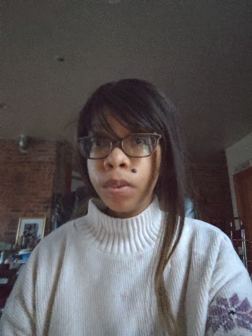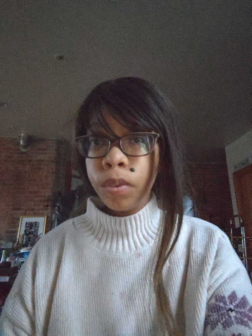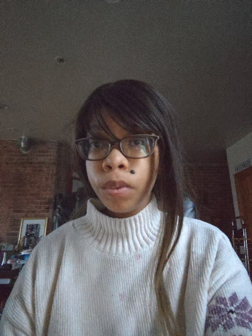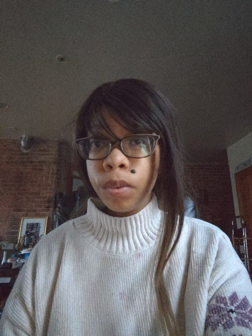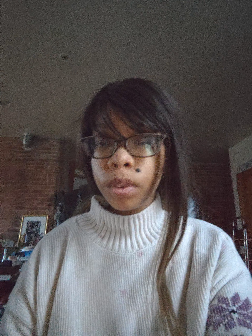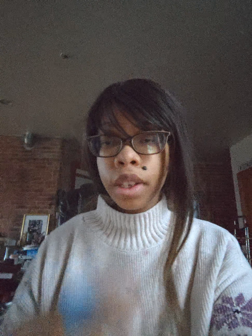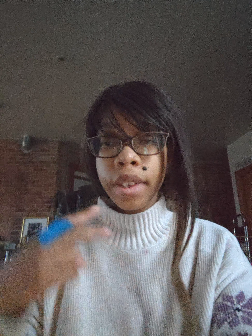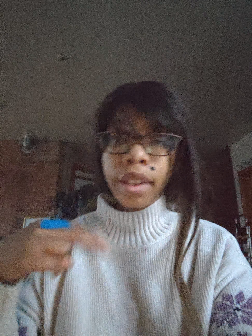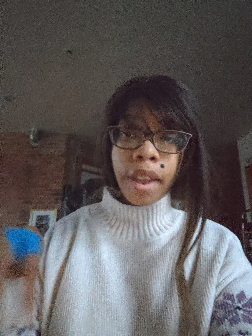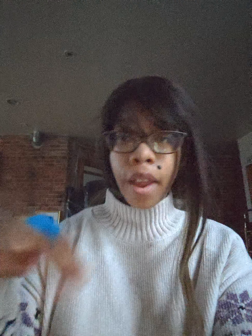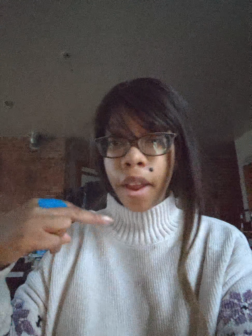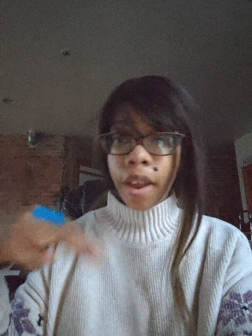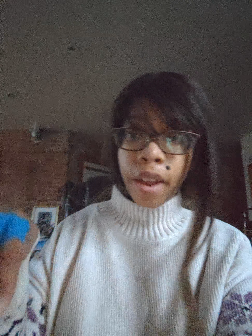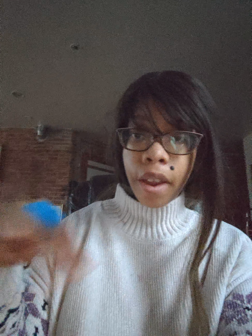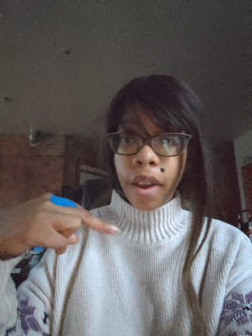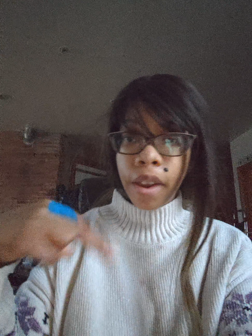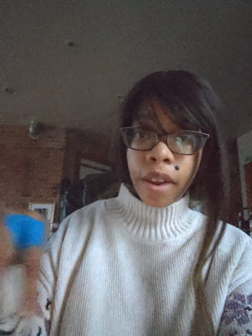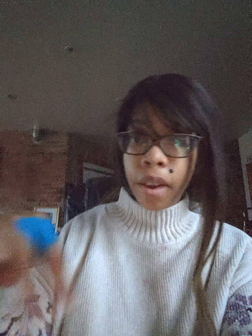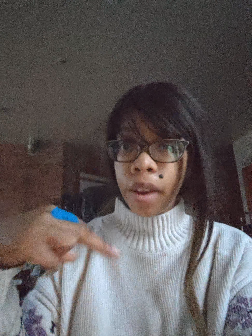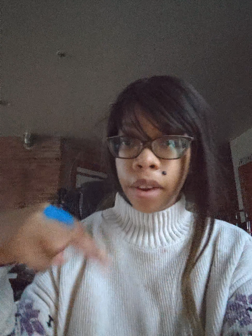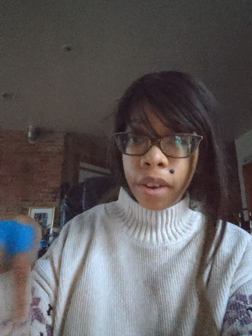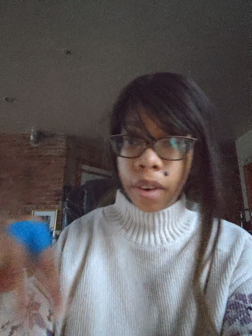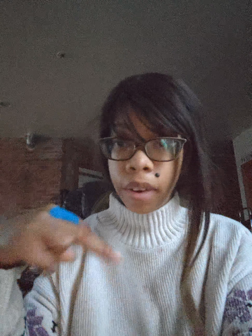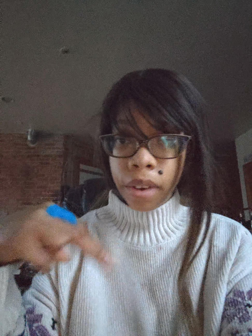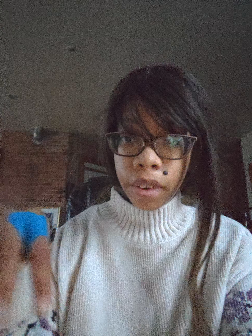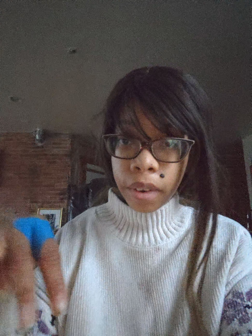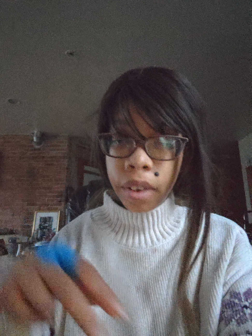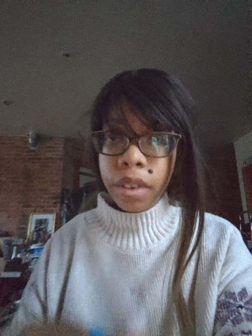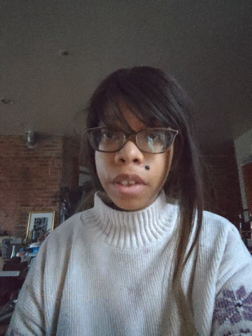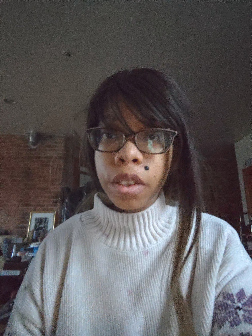dance